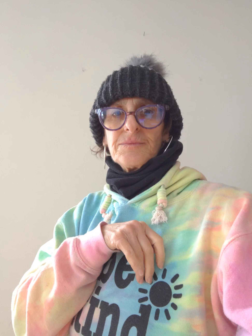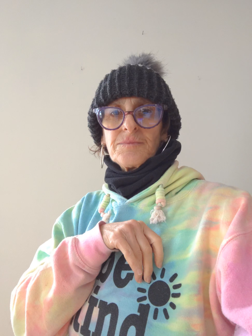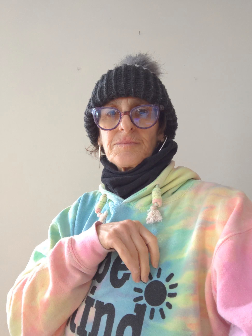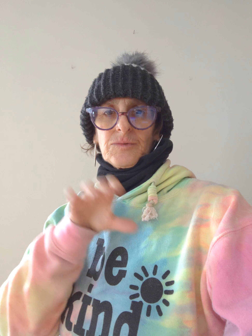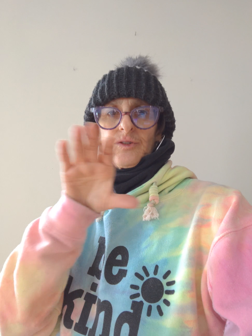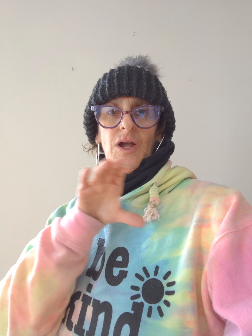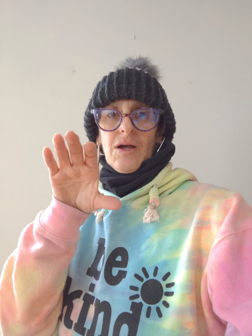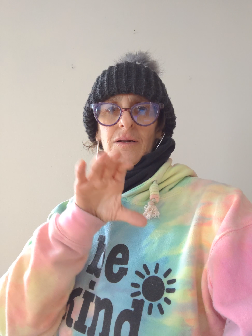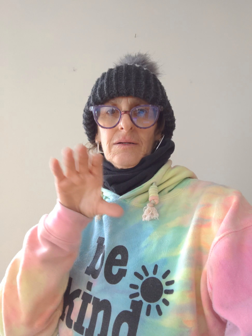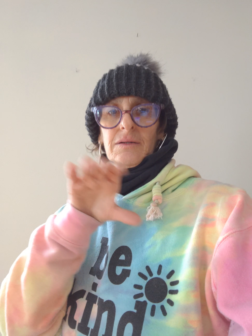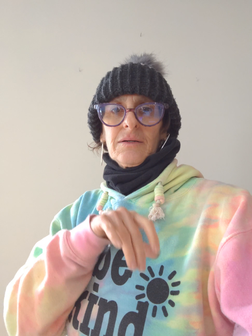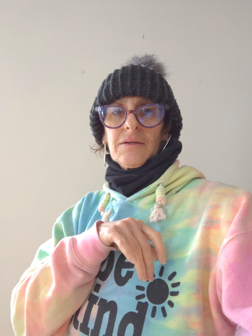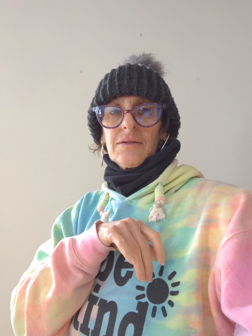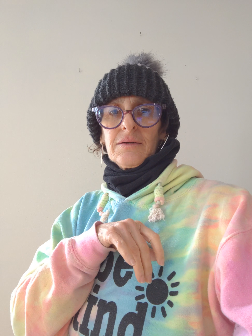chocolate